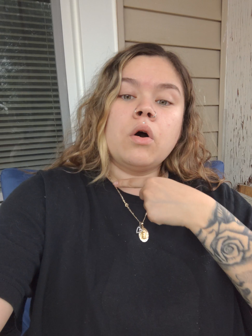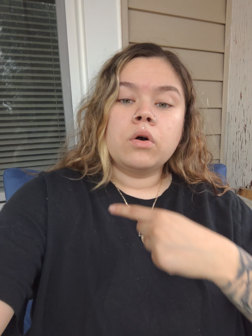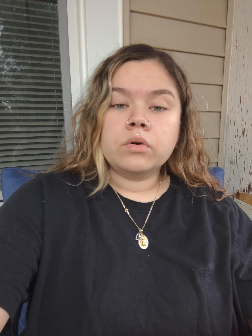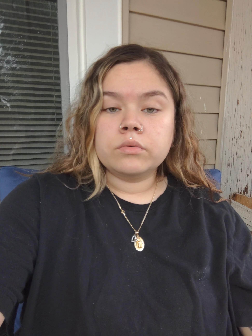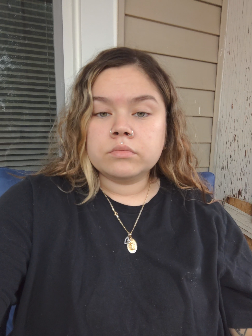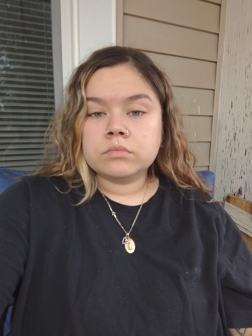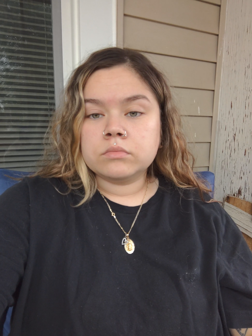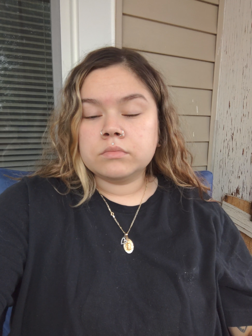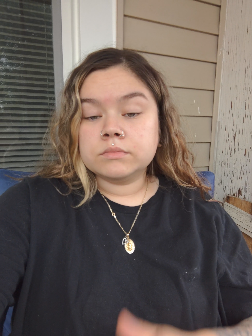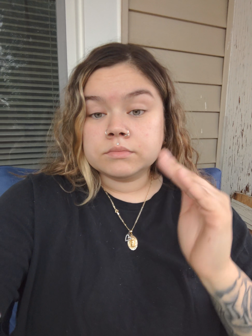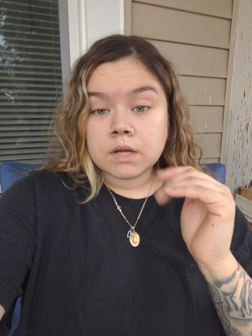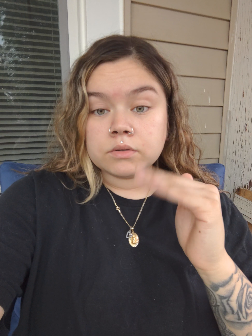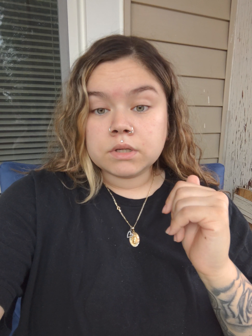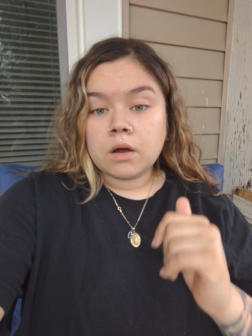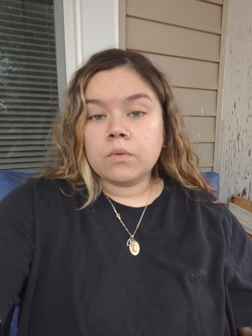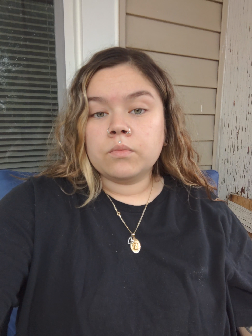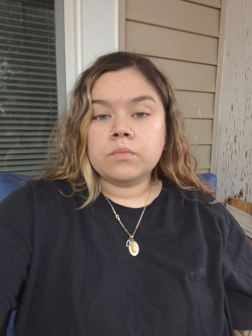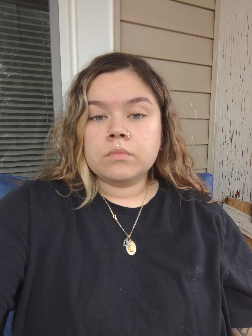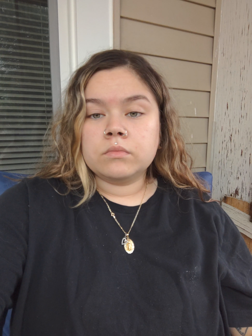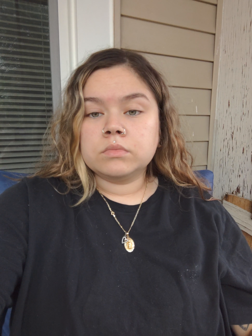downtown